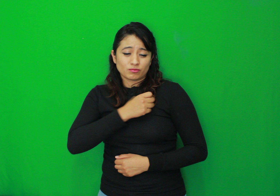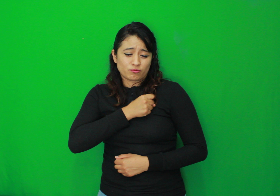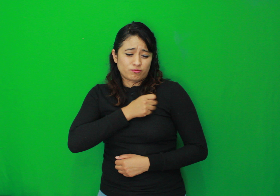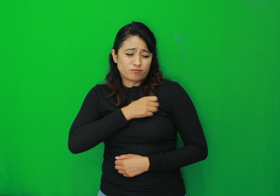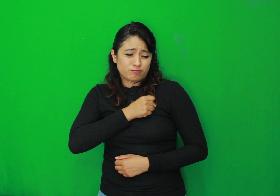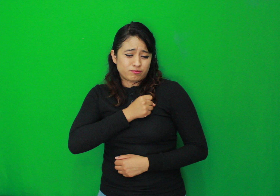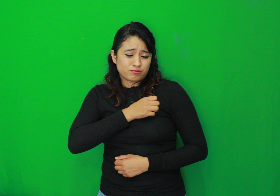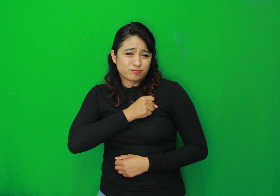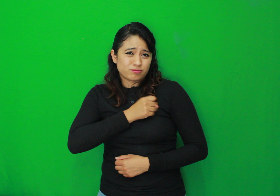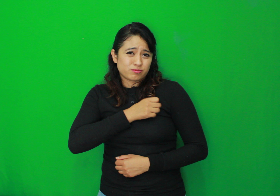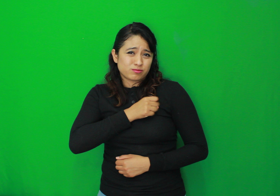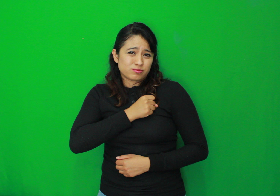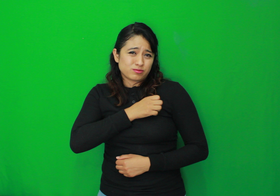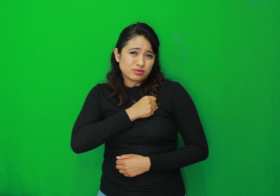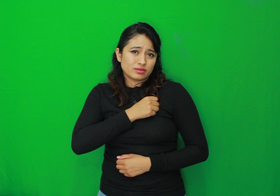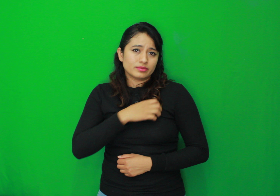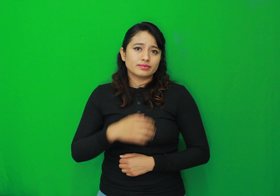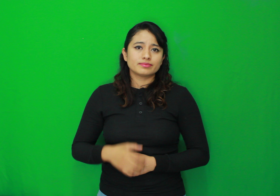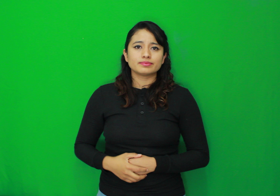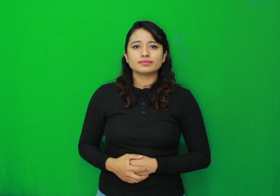palpitación